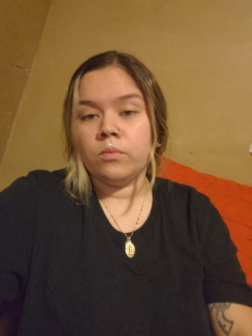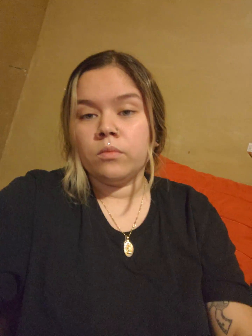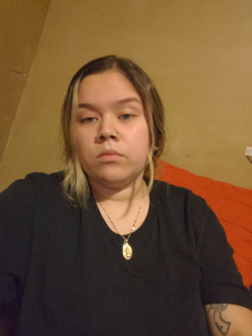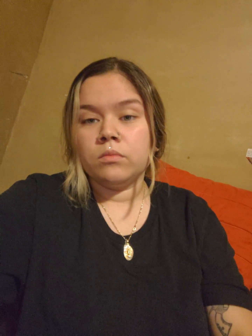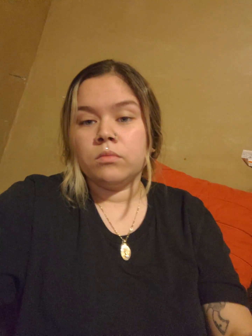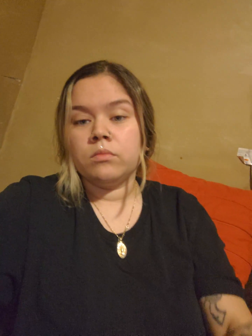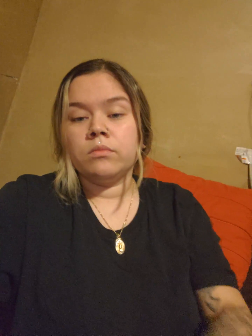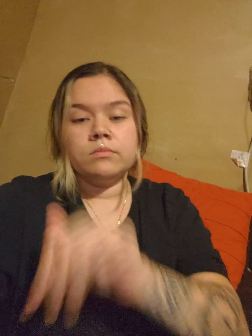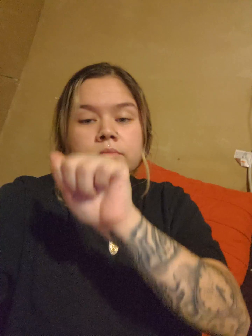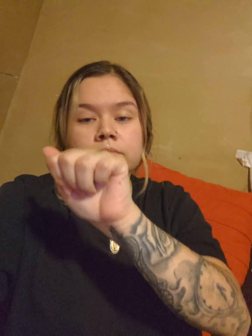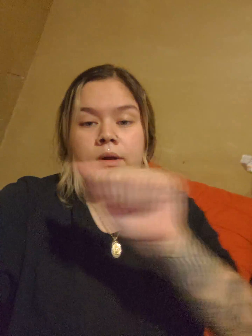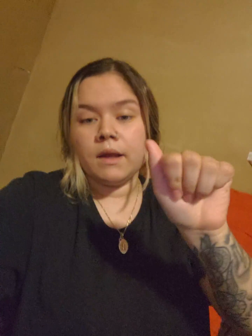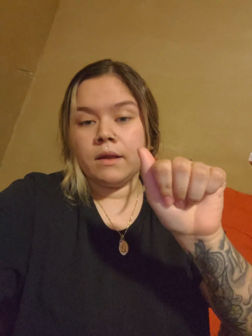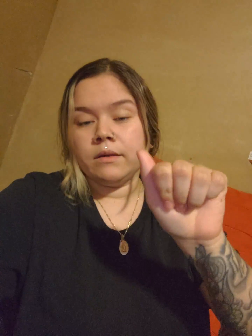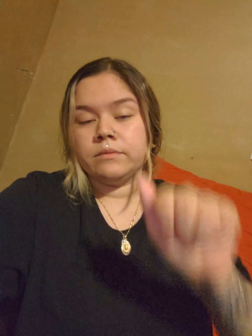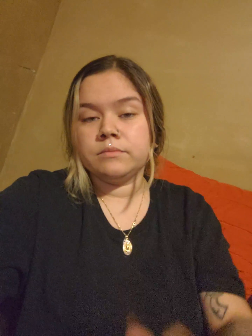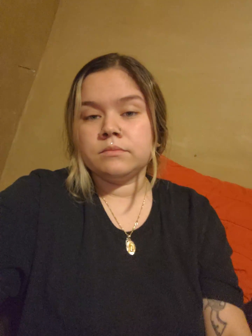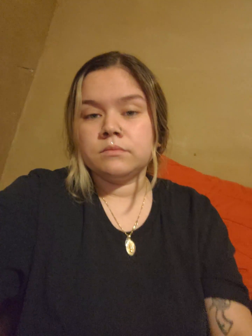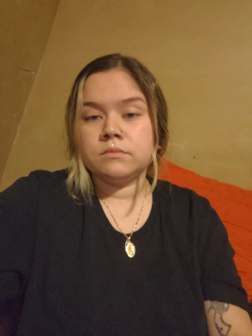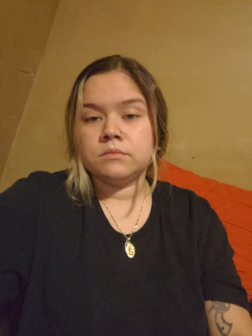a